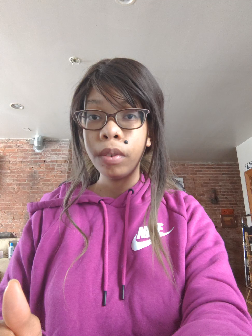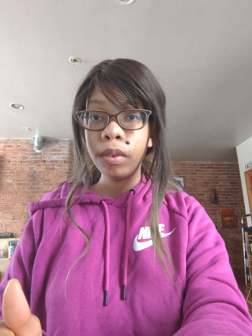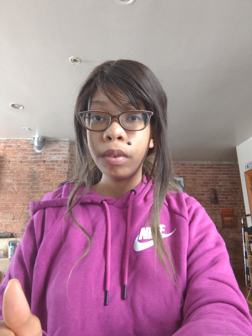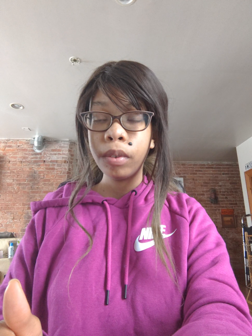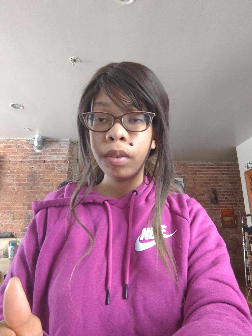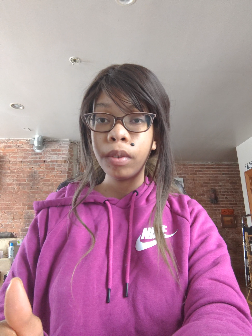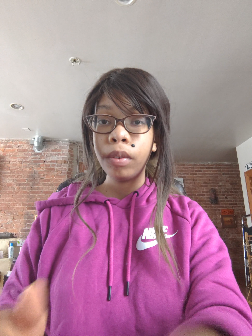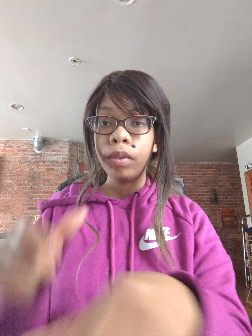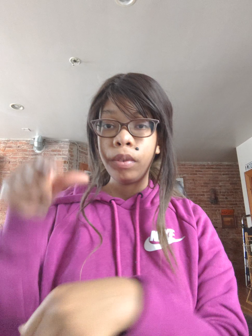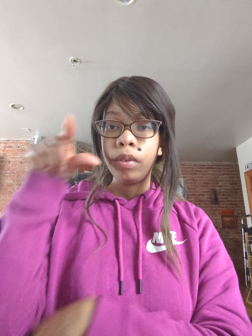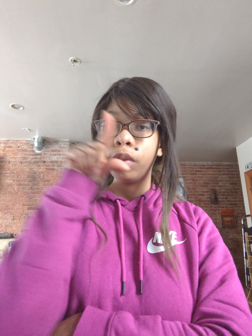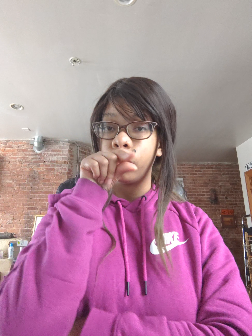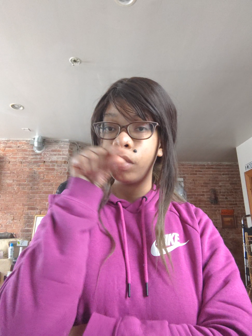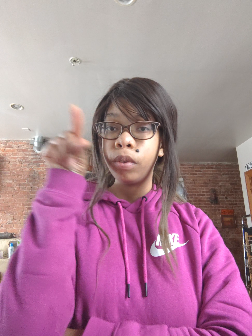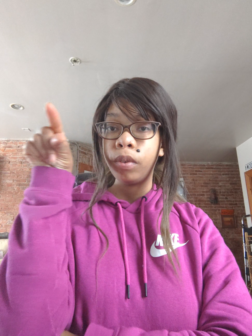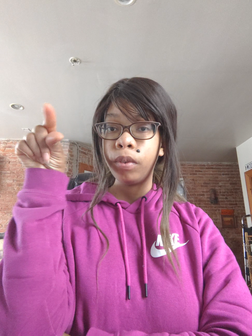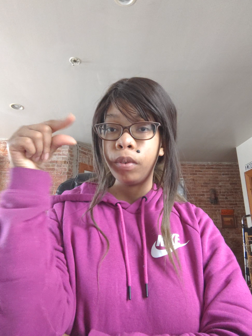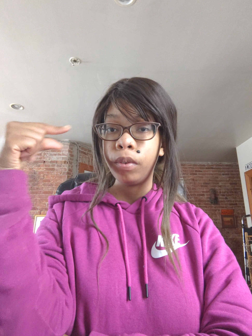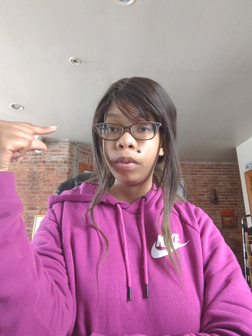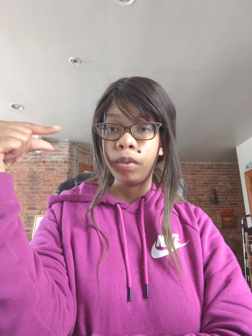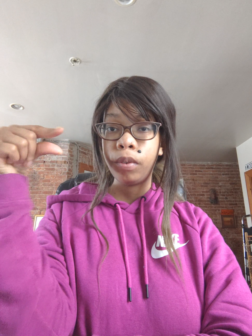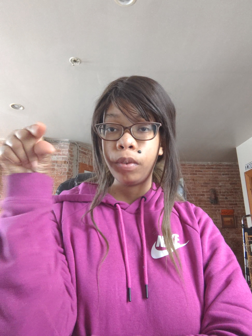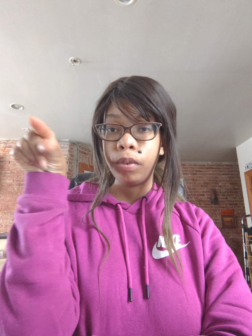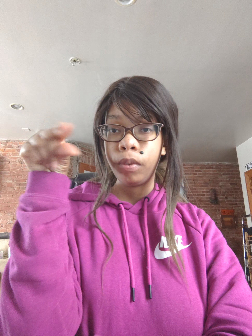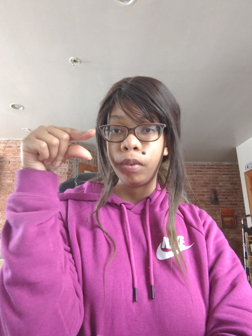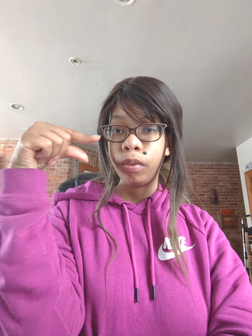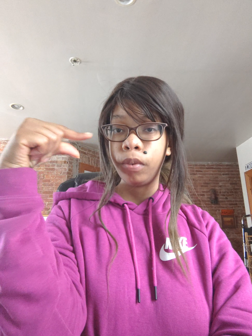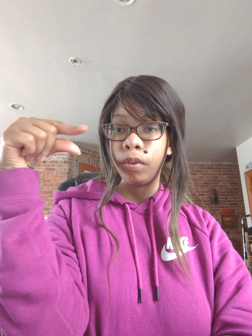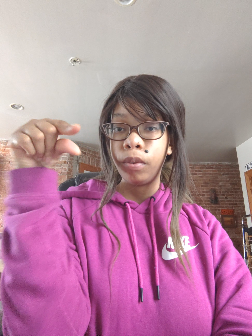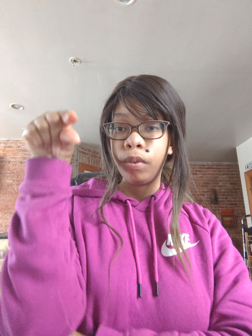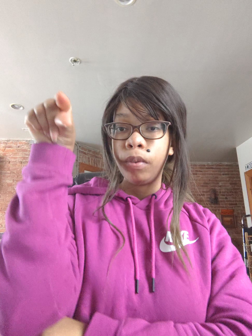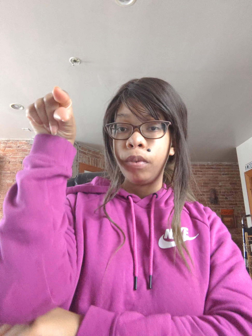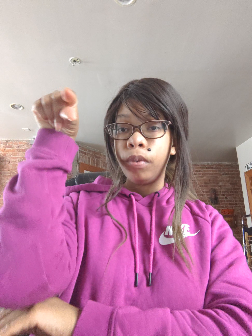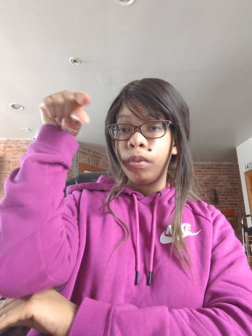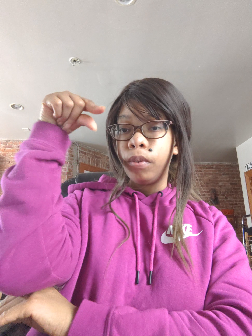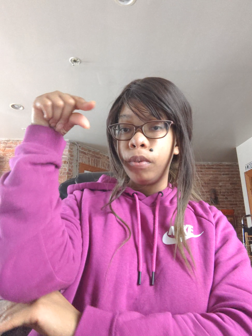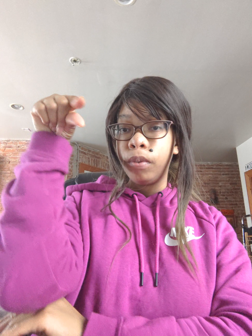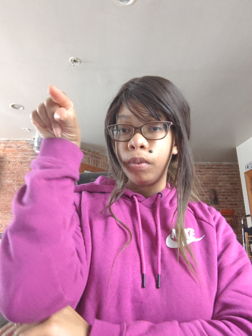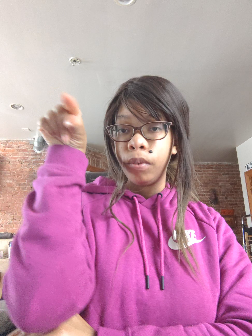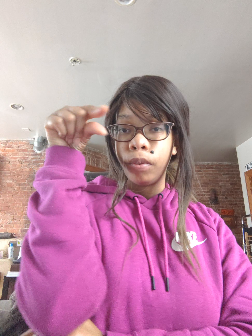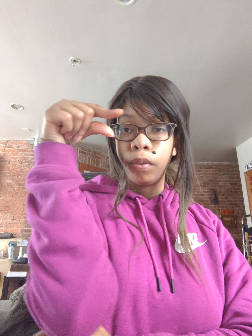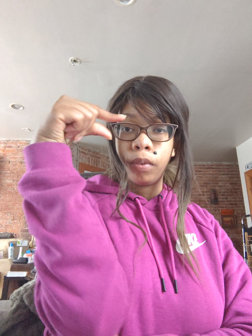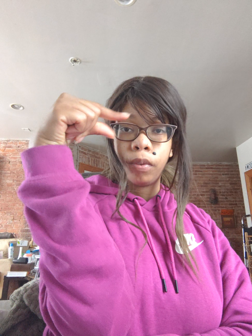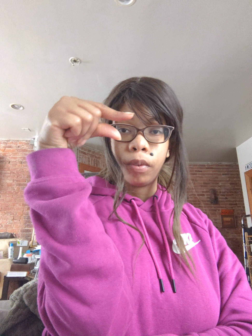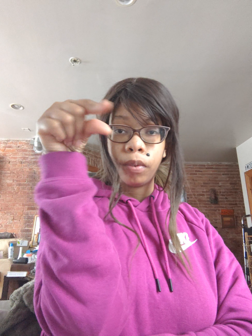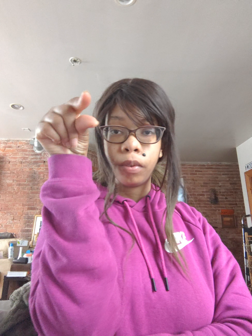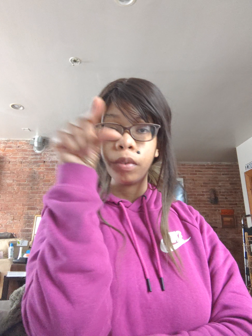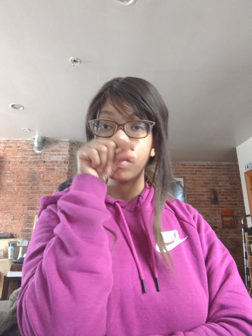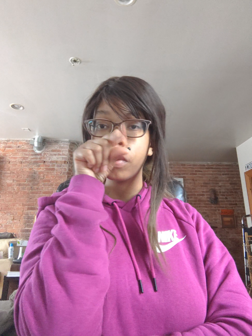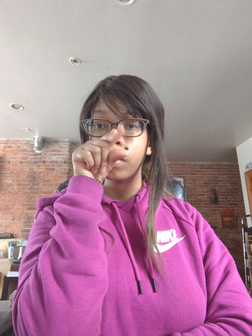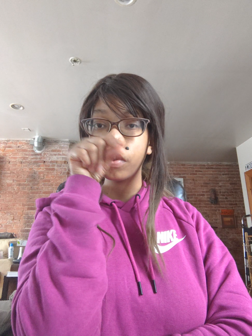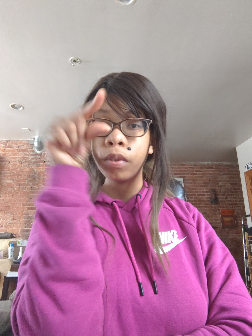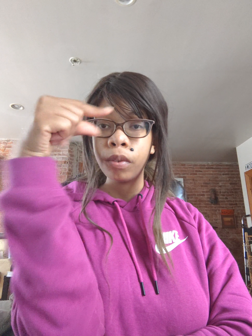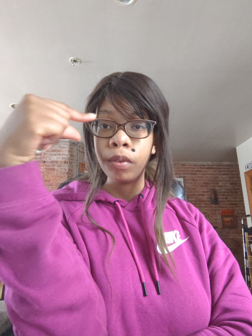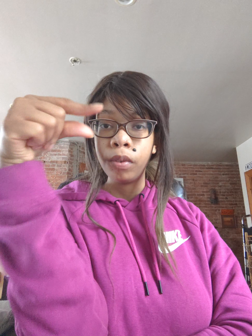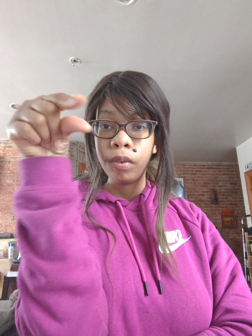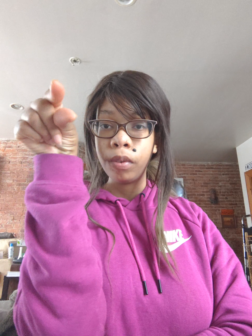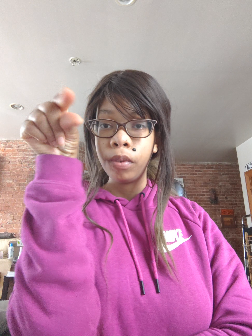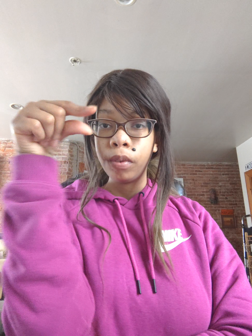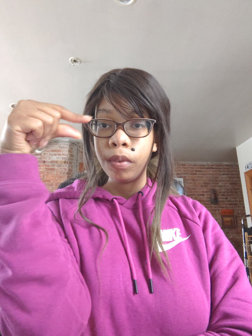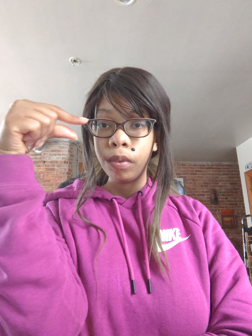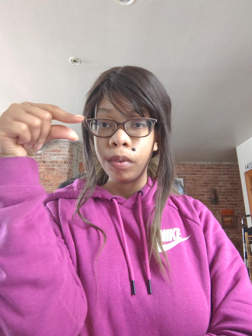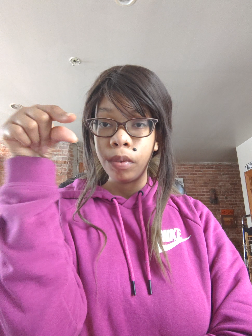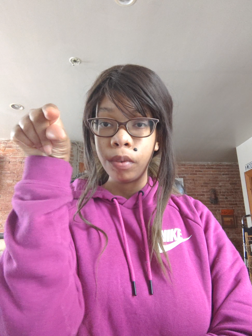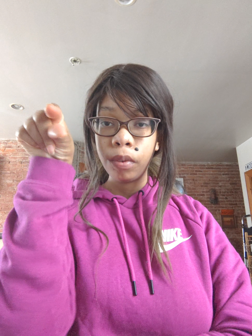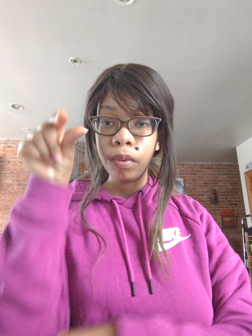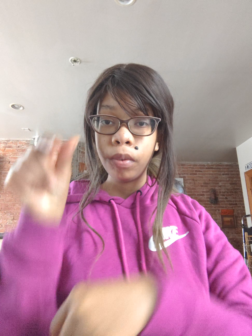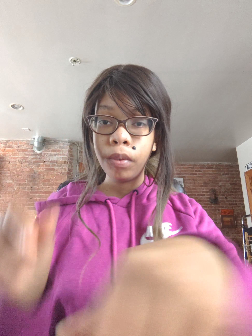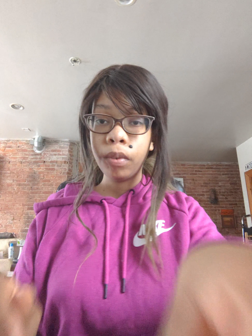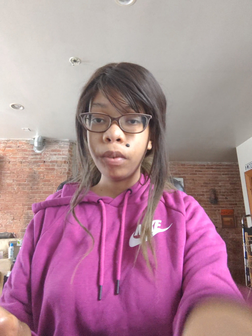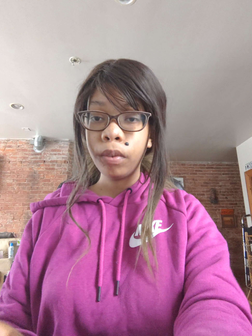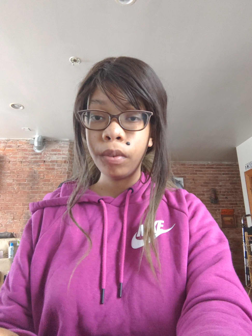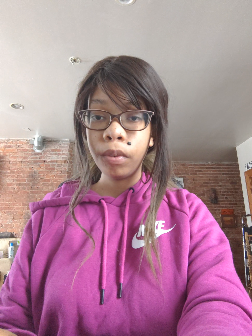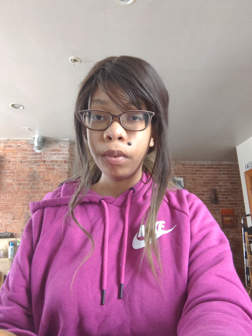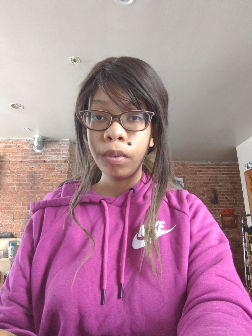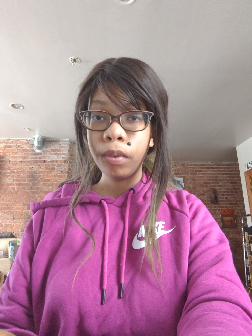goose